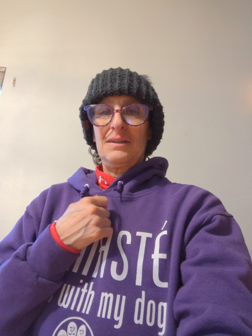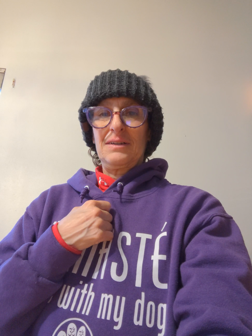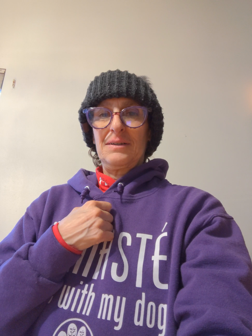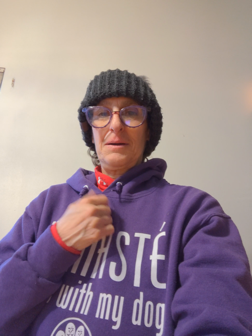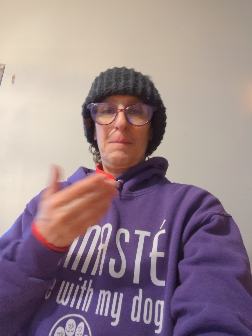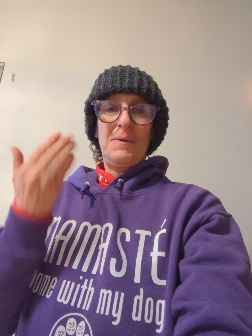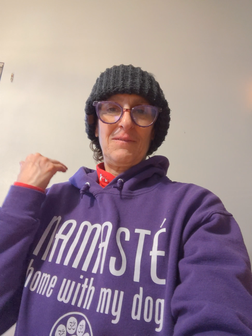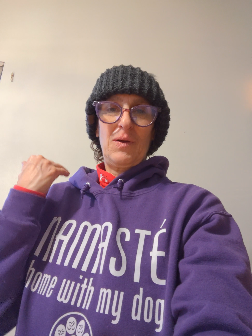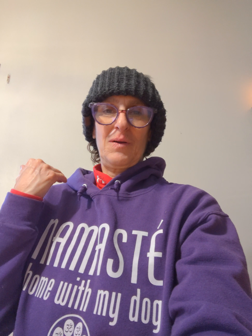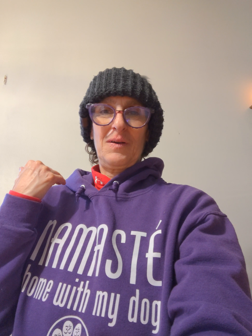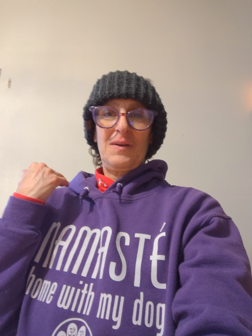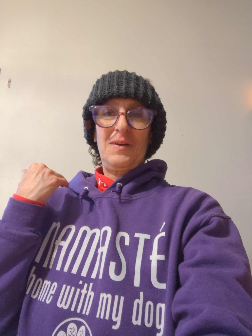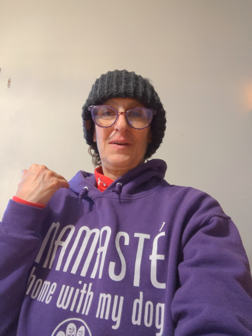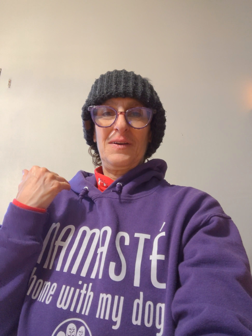before